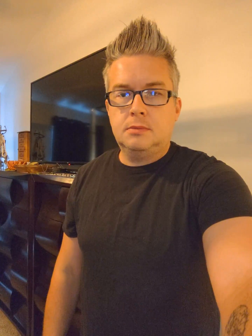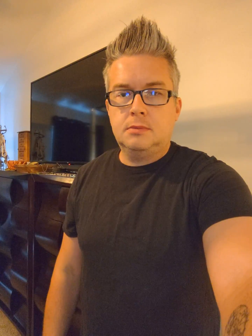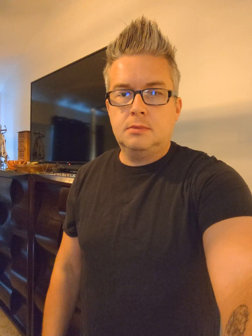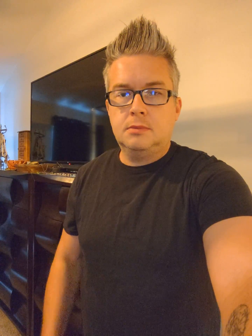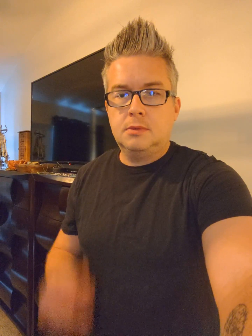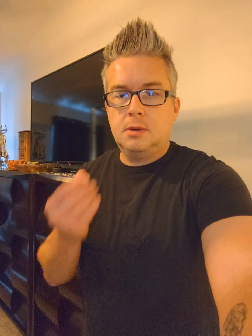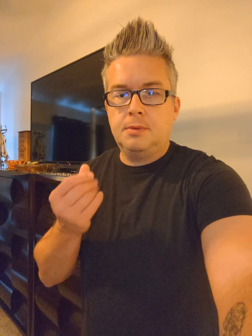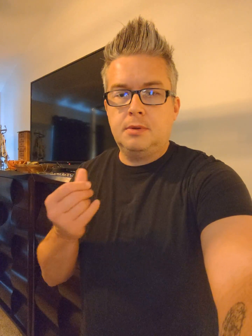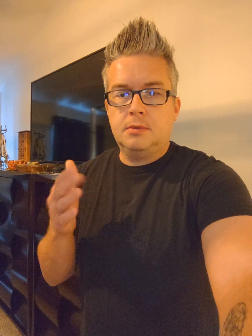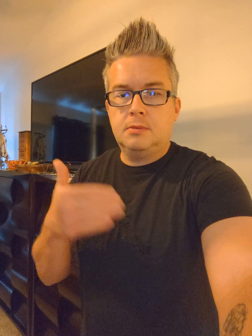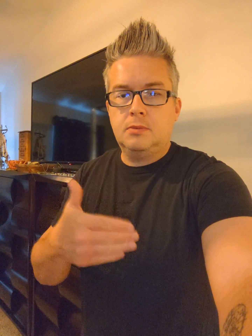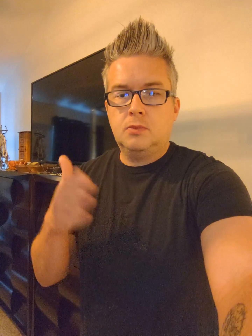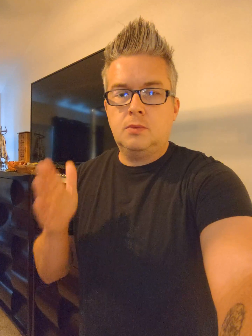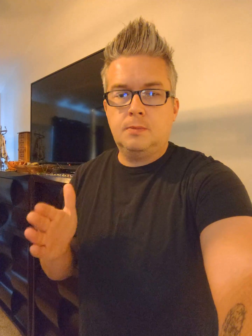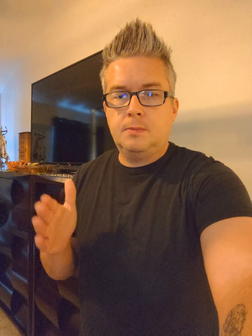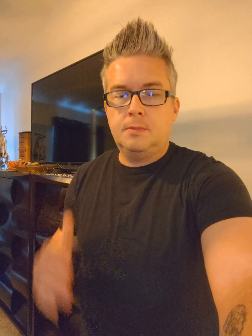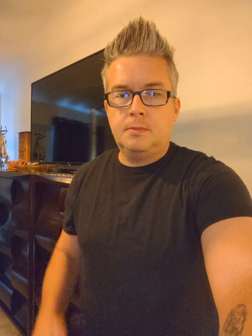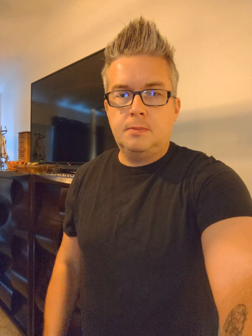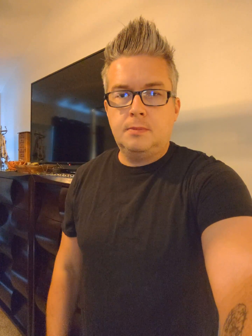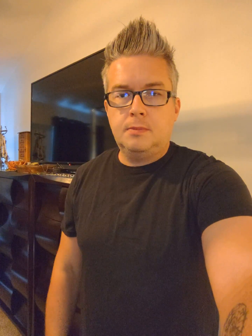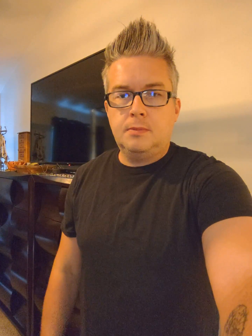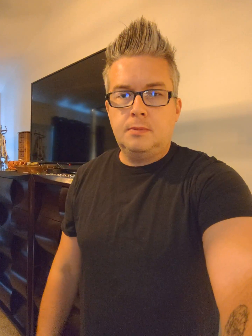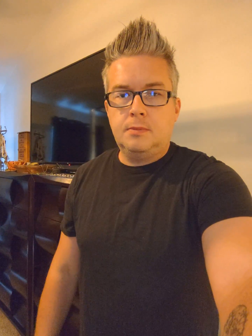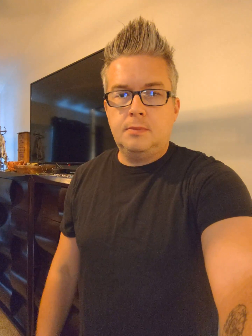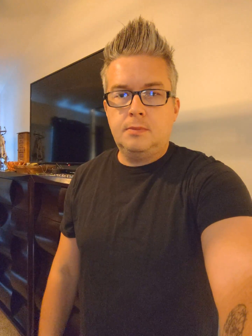sandbox